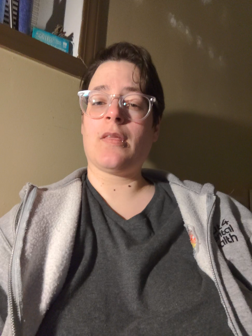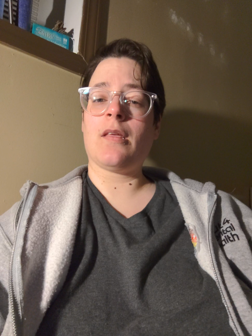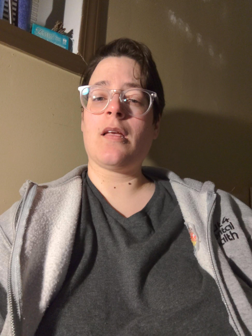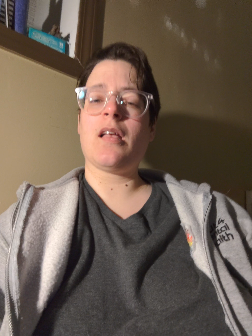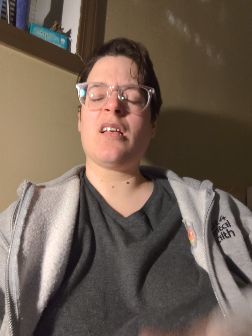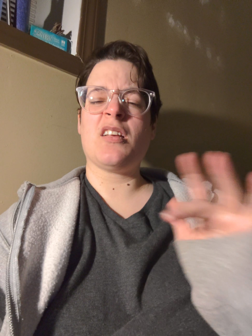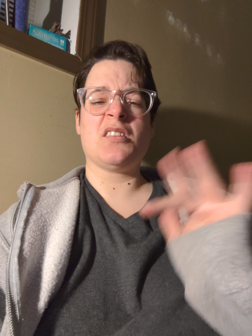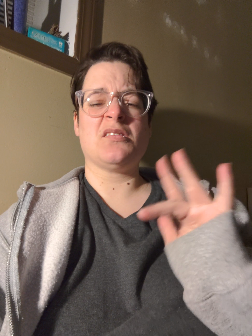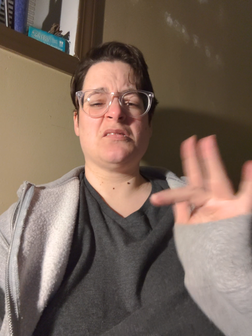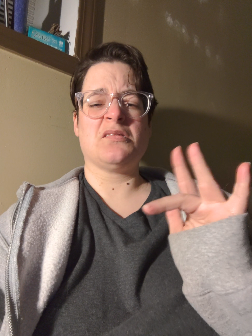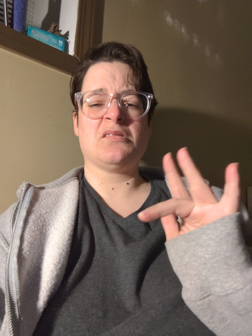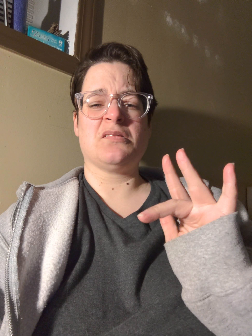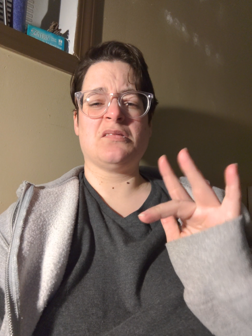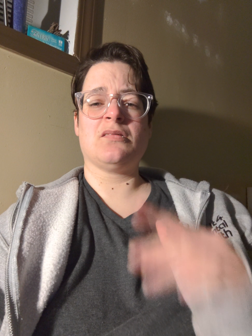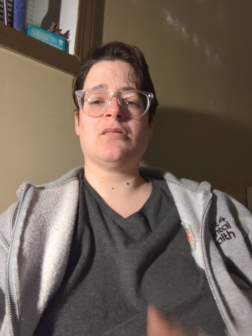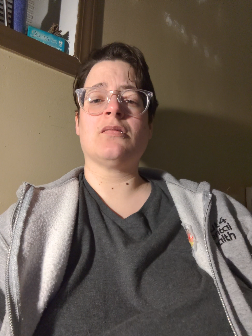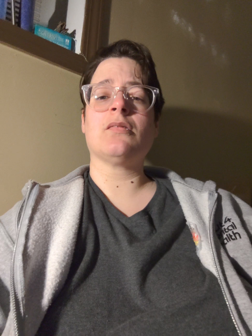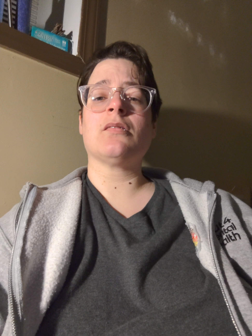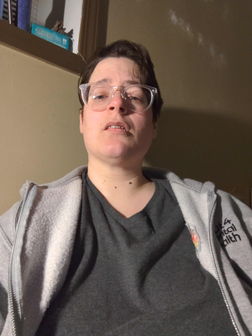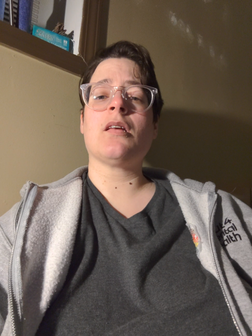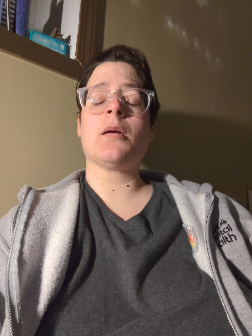yucky